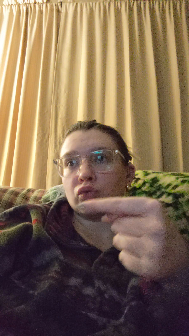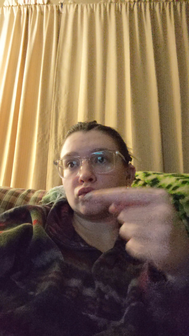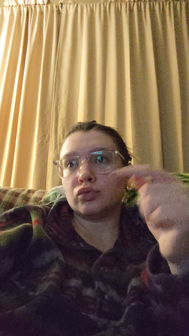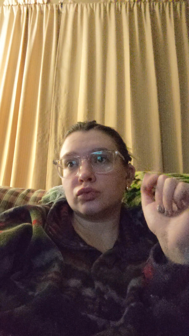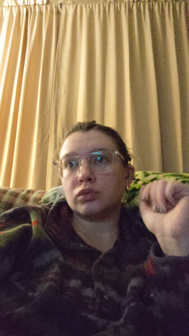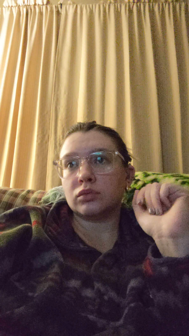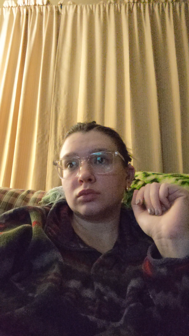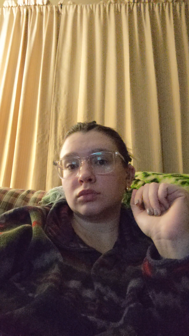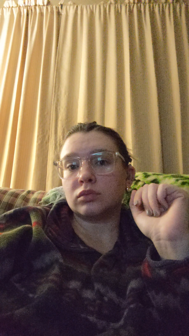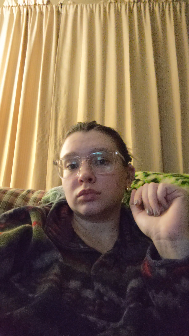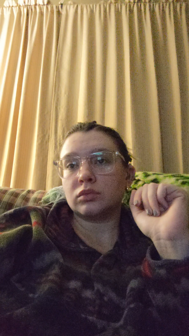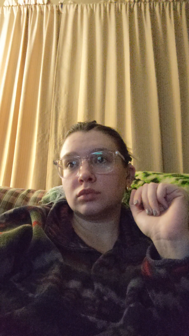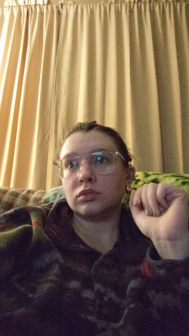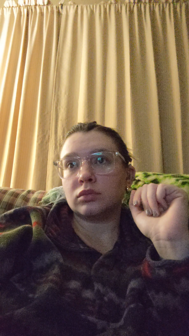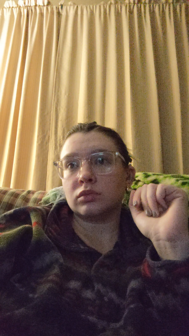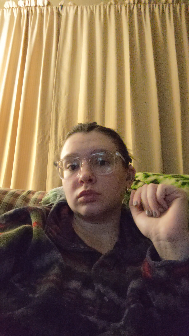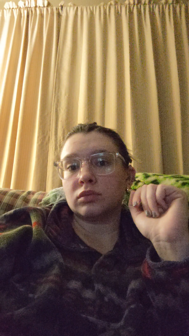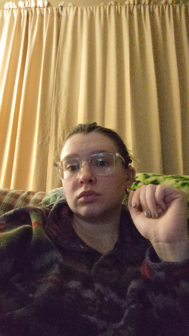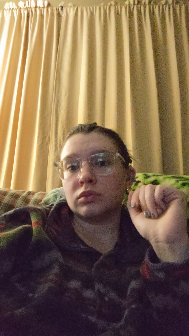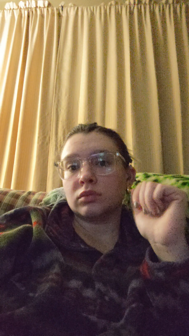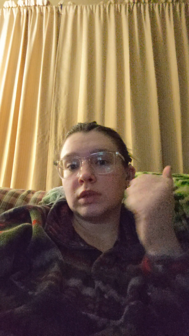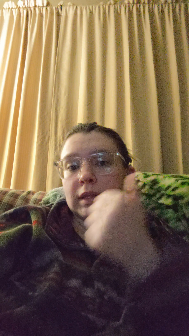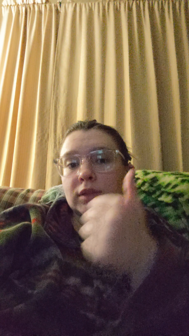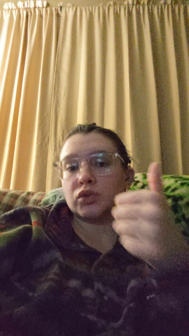each